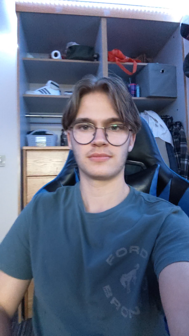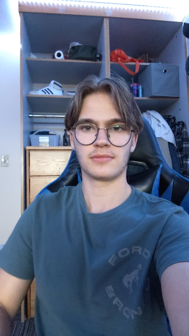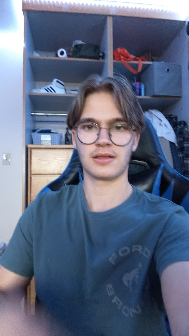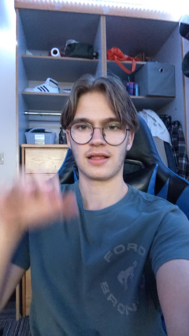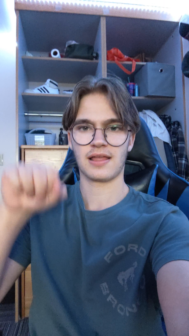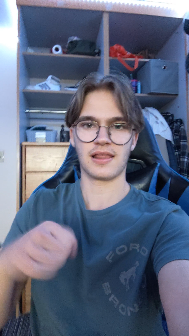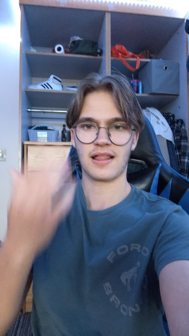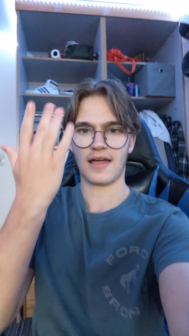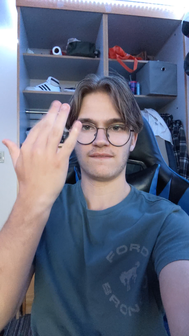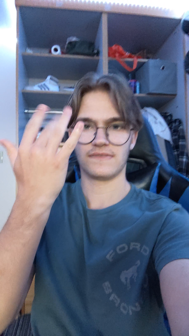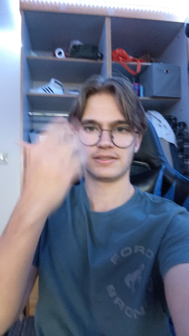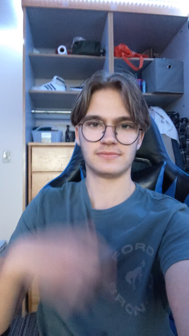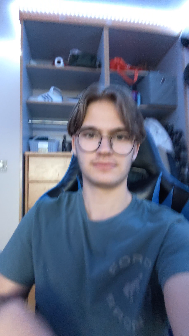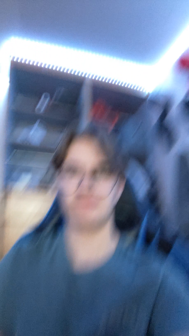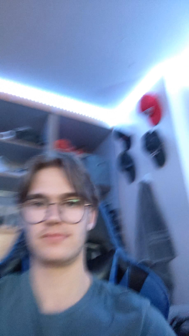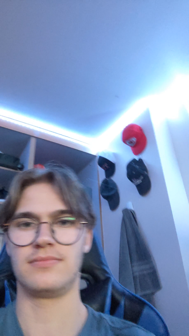gloves